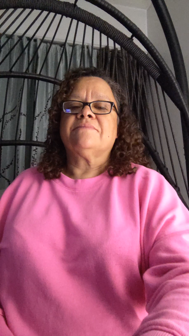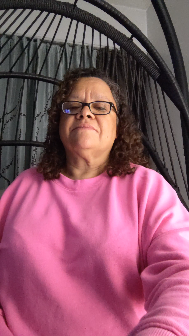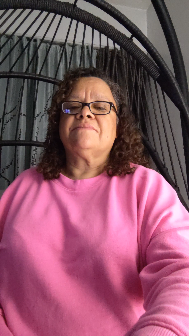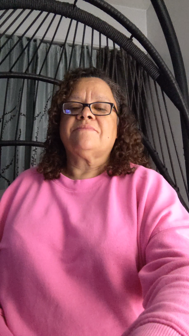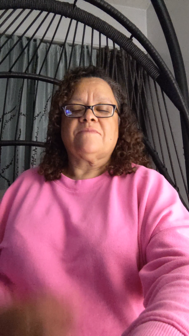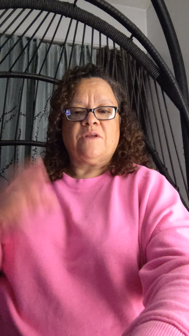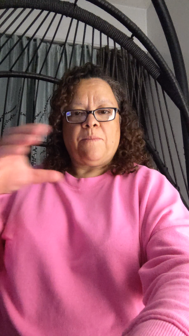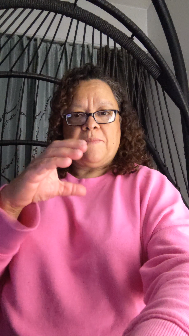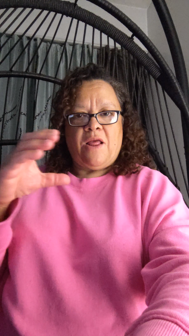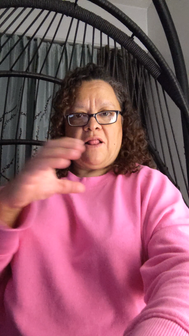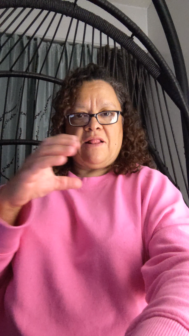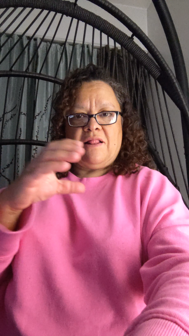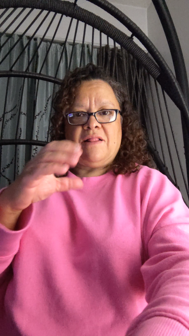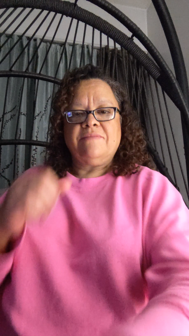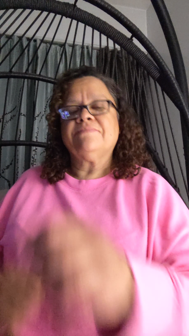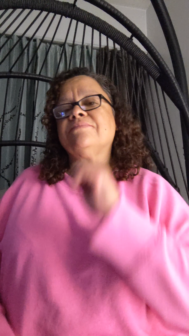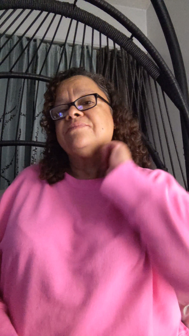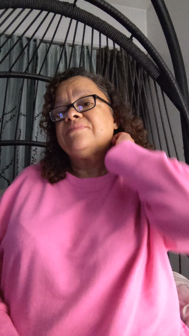ball